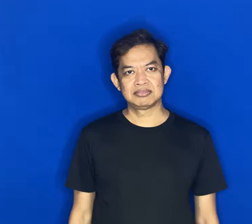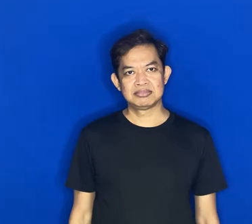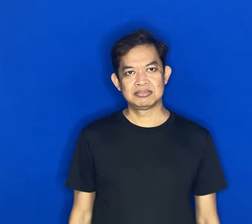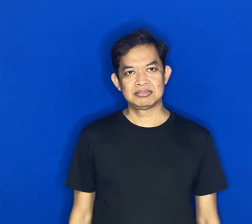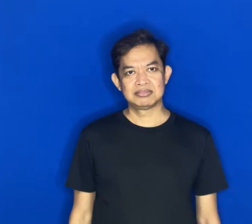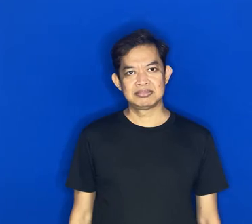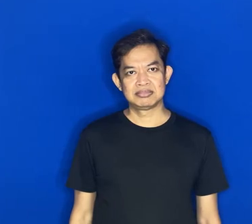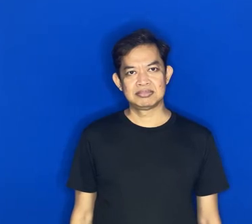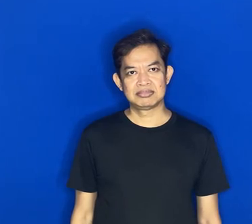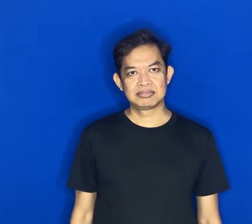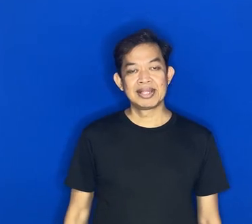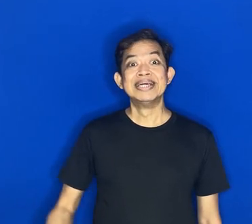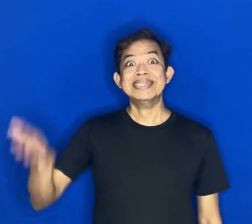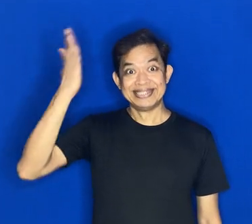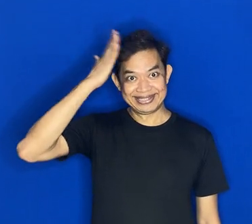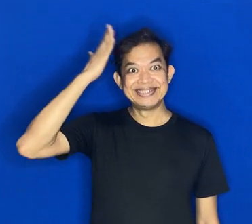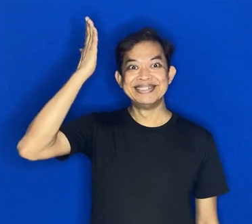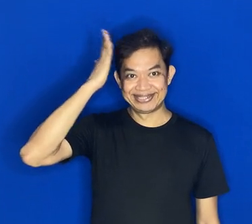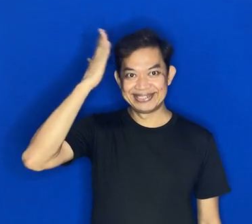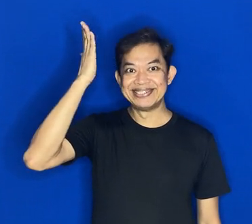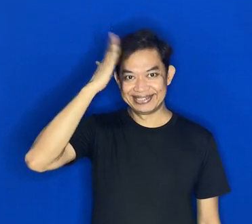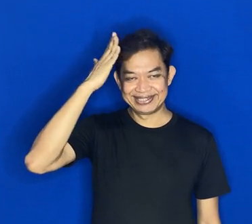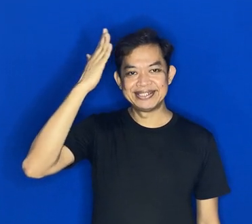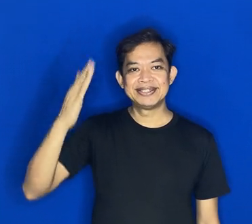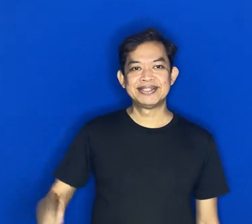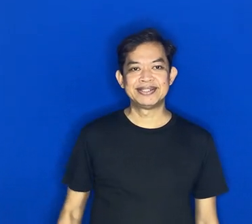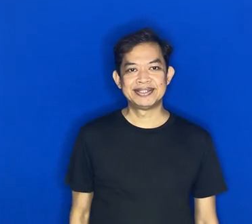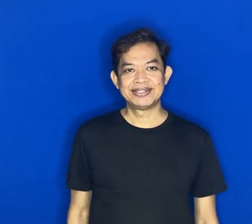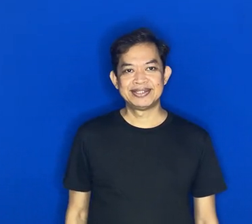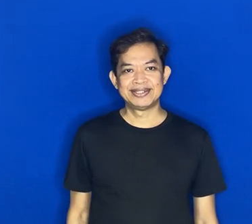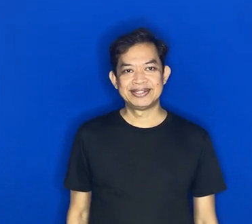know